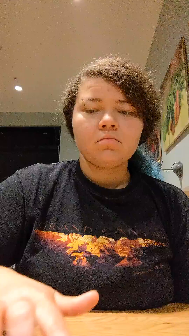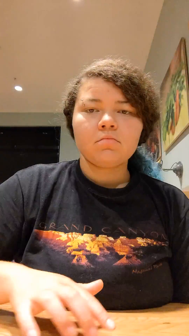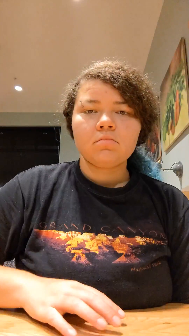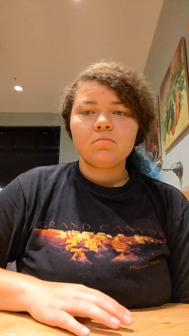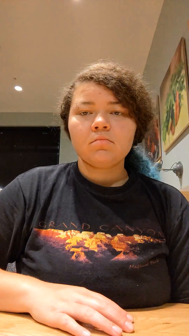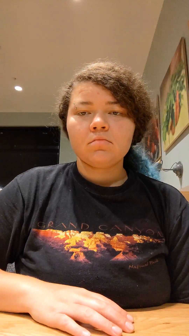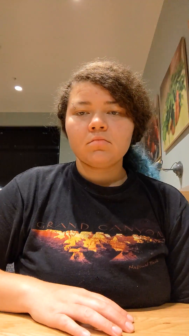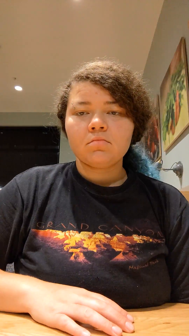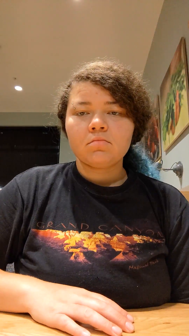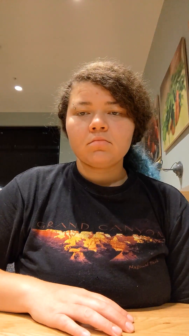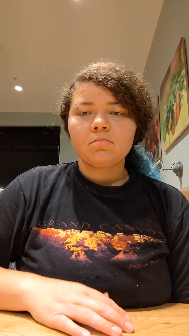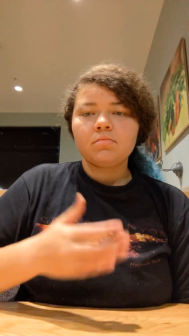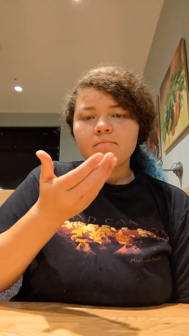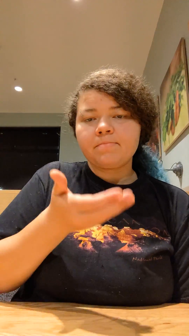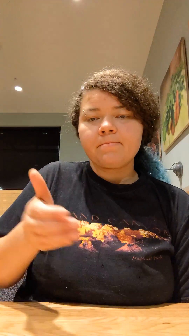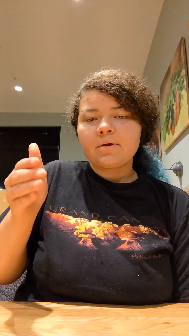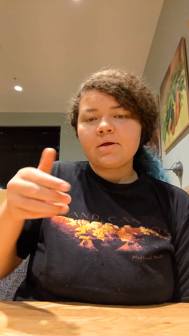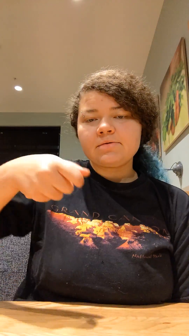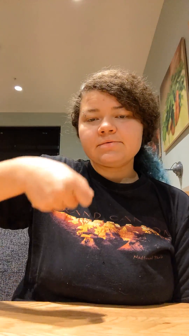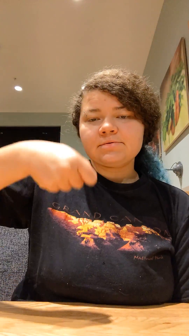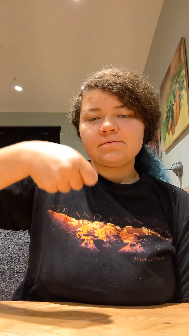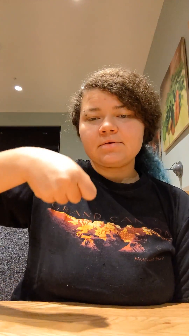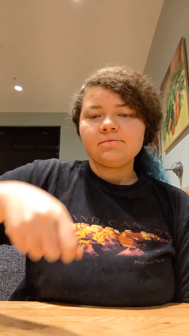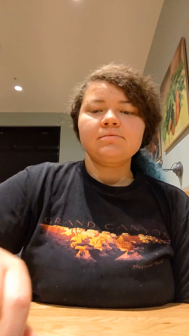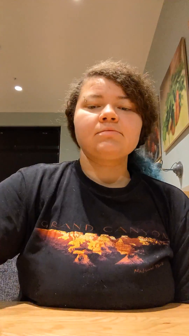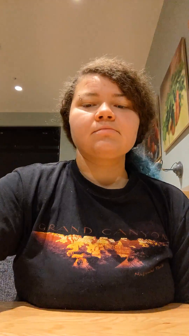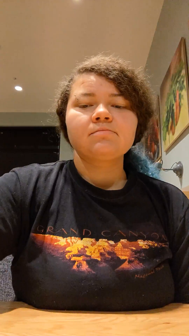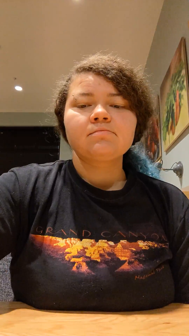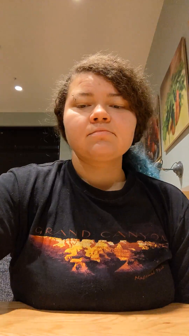basket